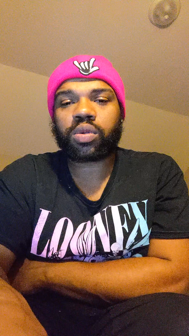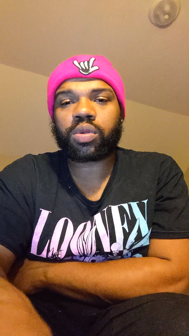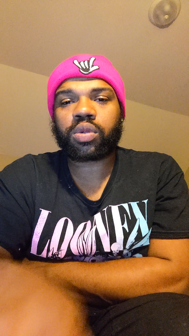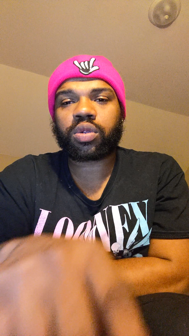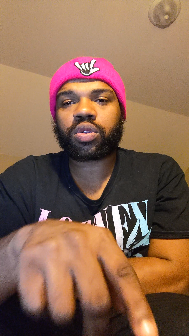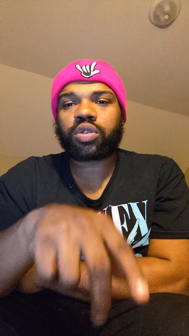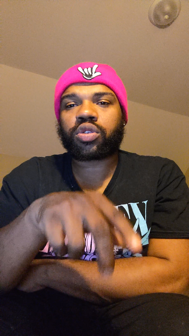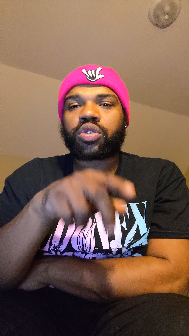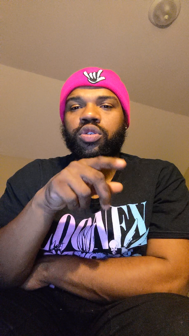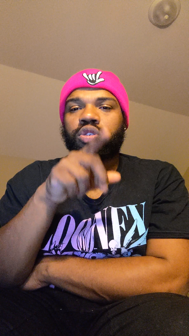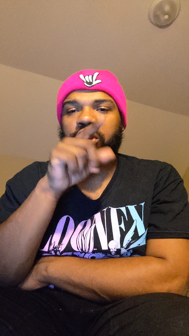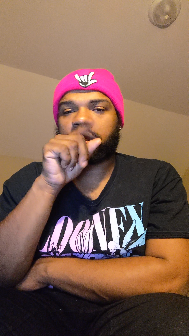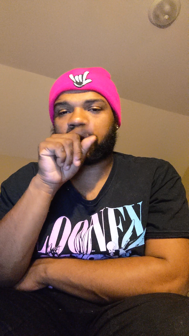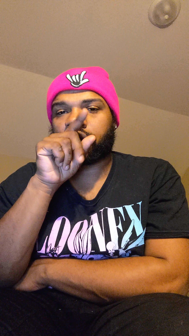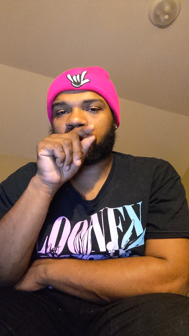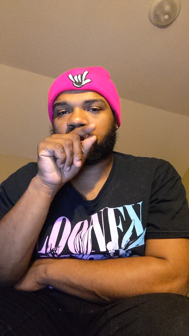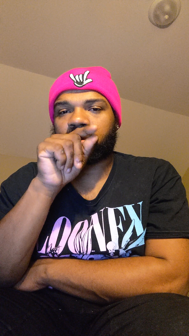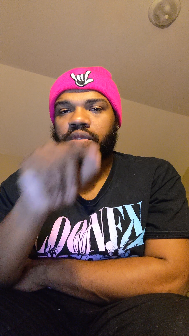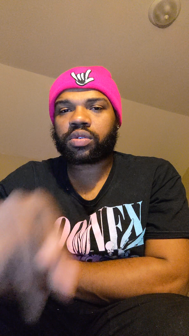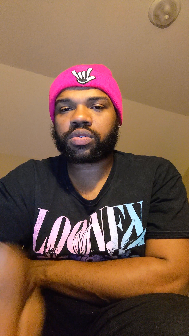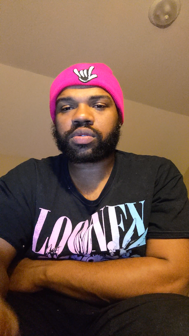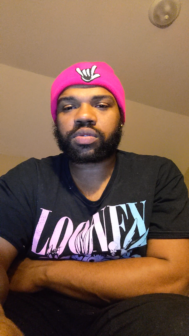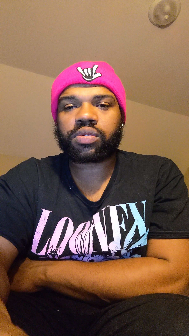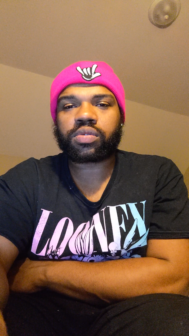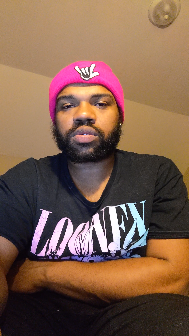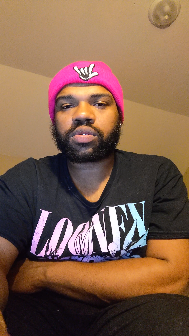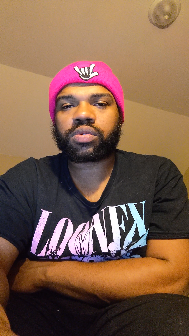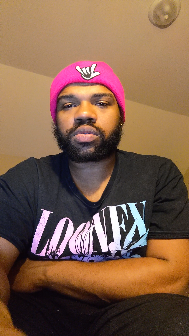chicken